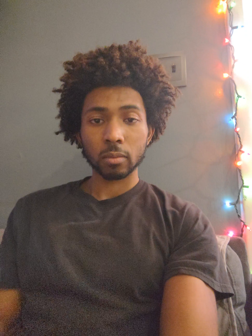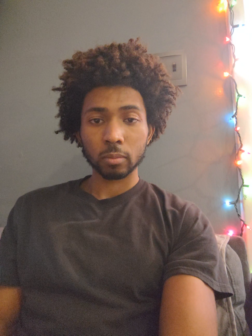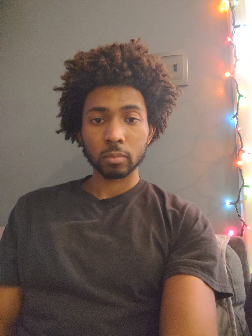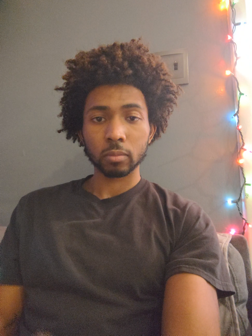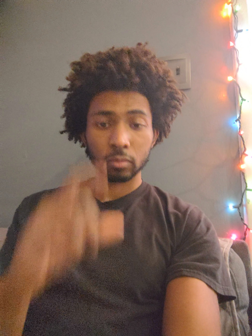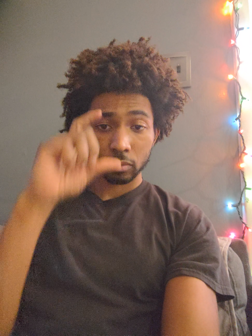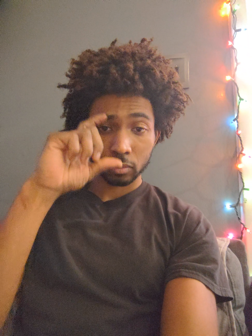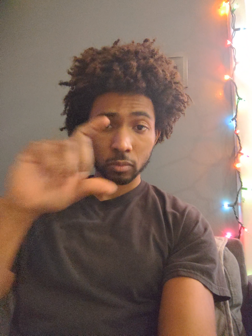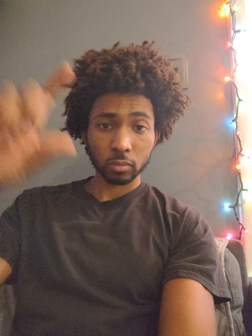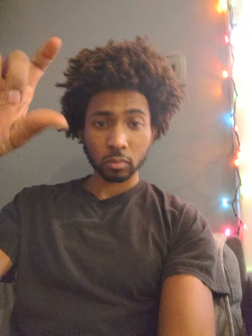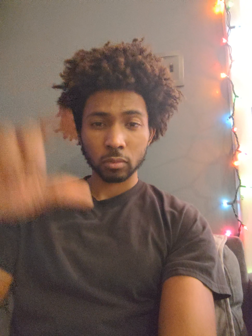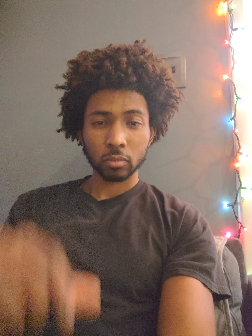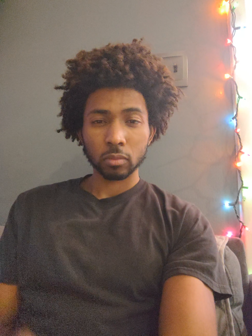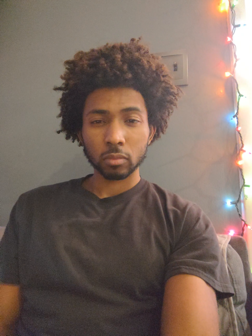moon